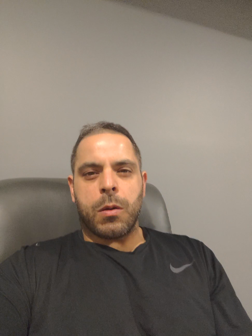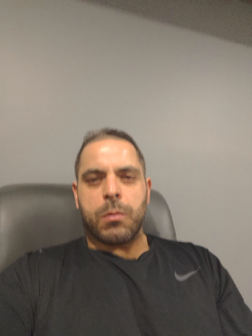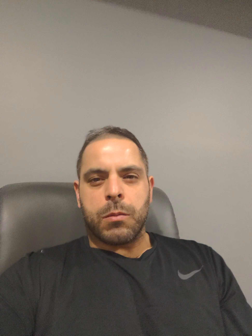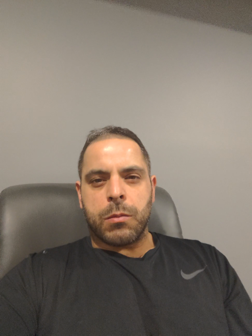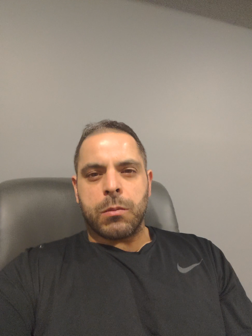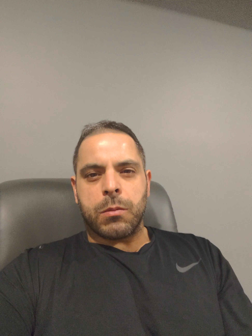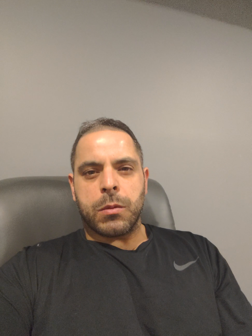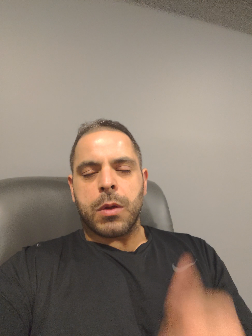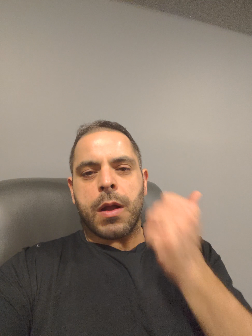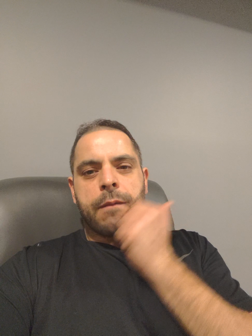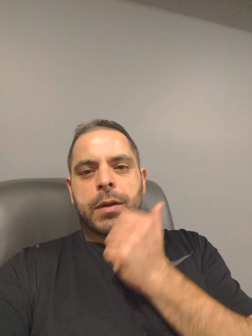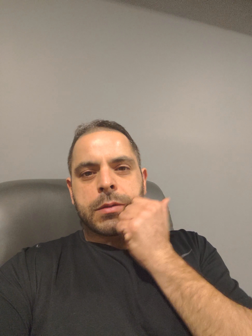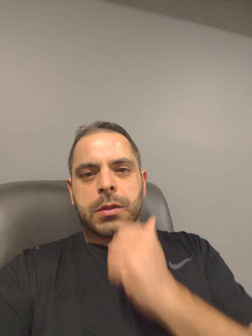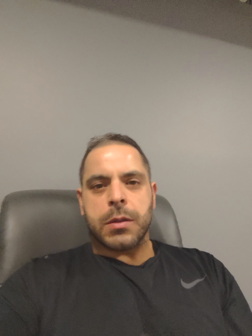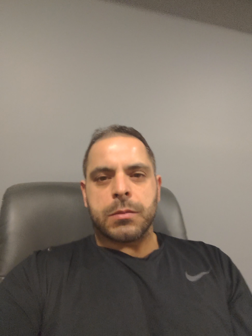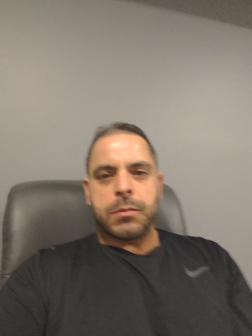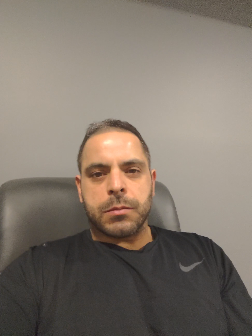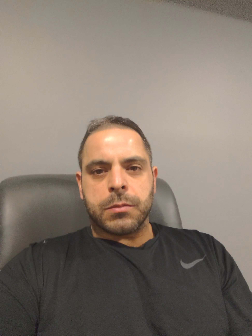every